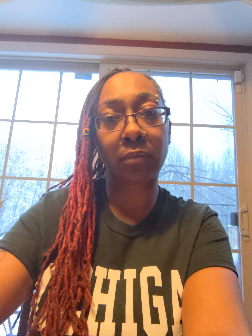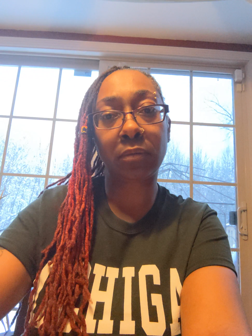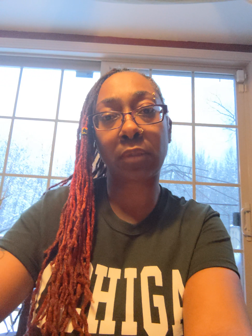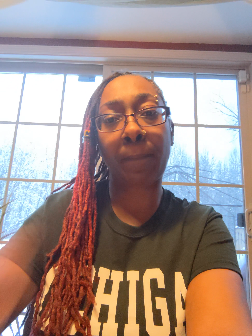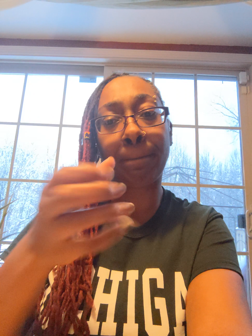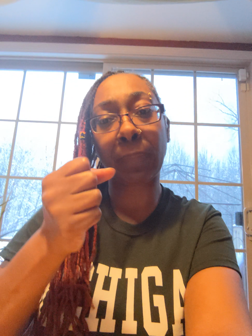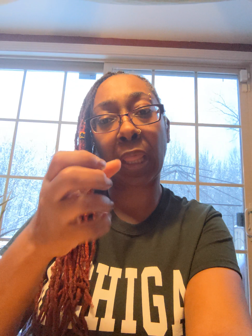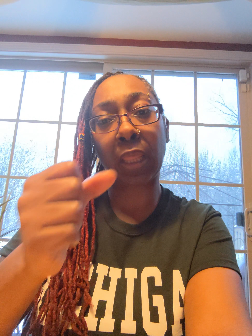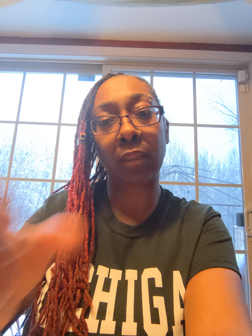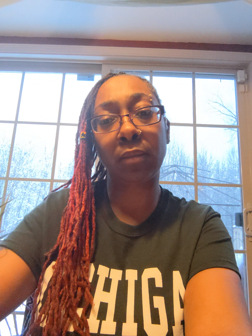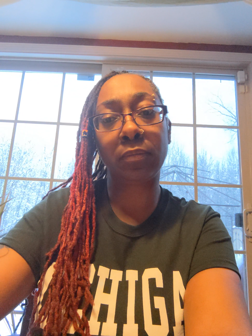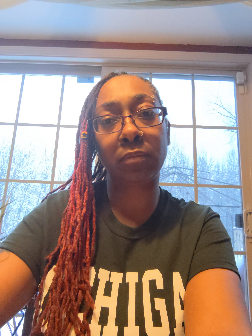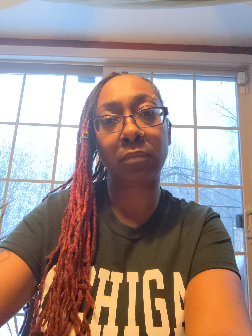milk